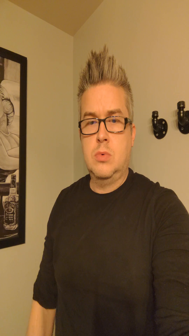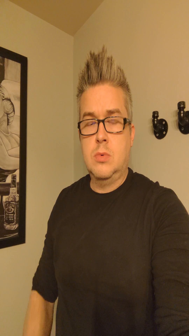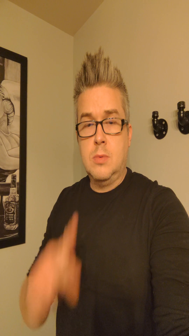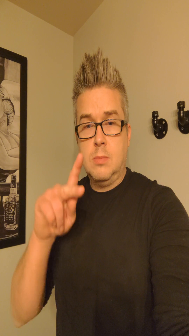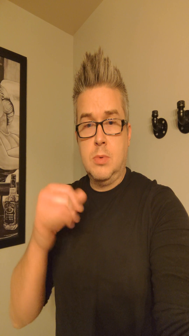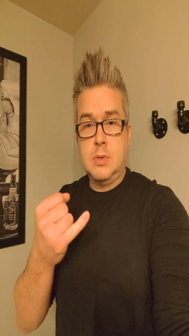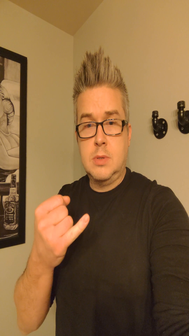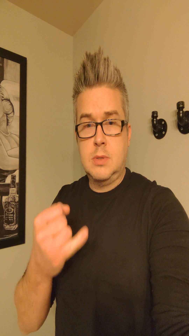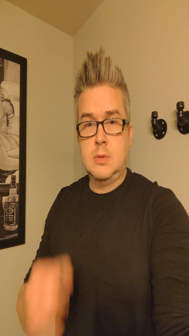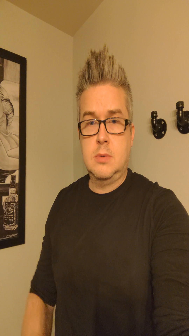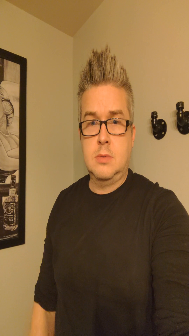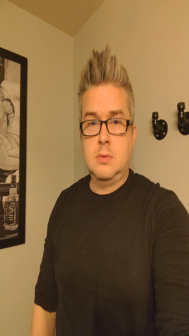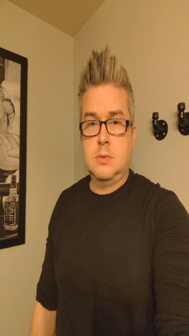pajamas